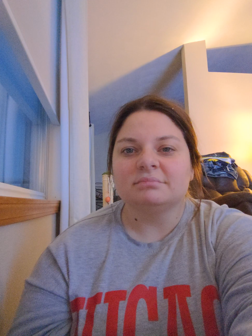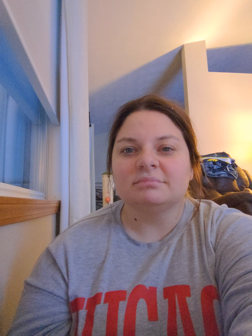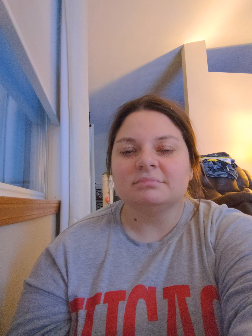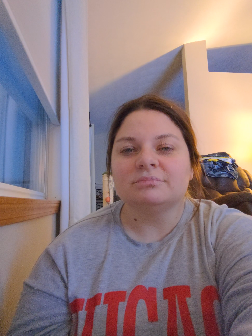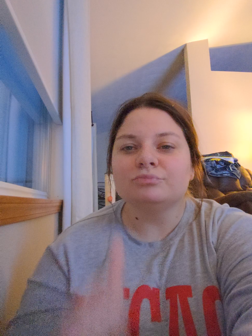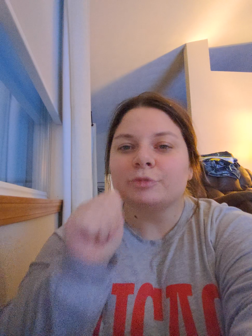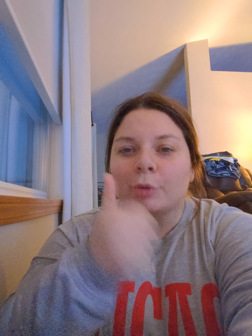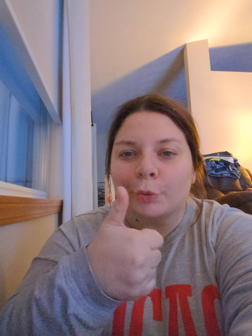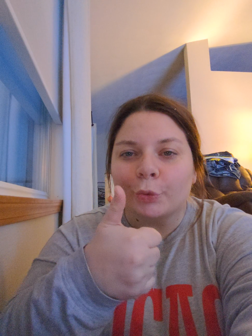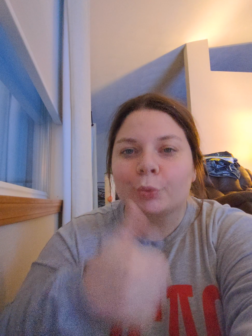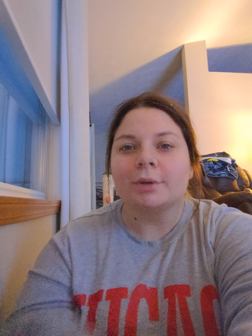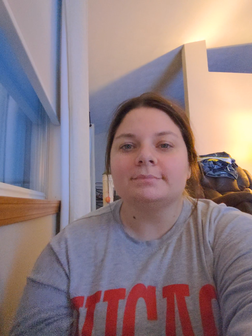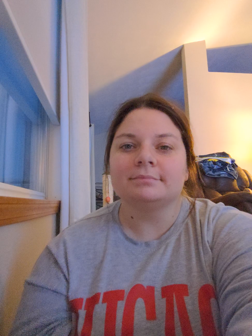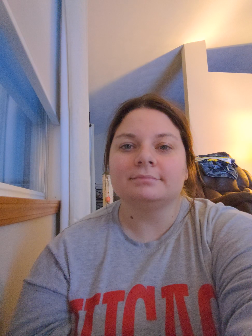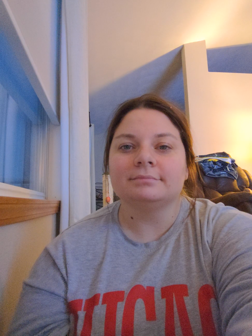tomorrow